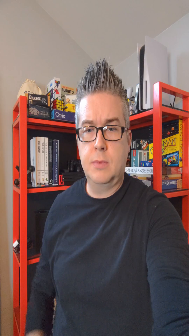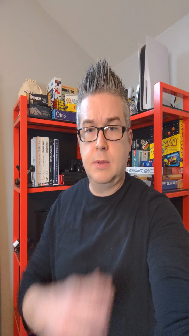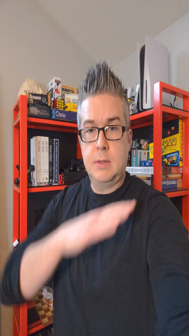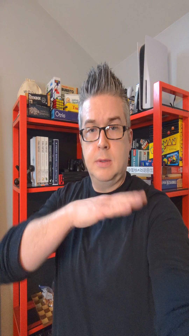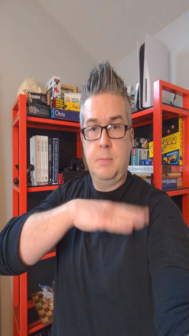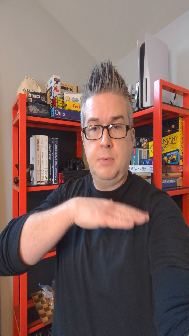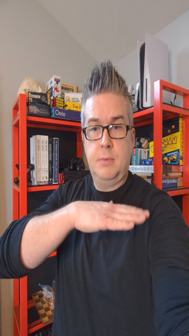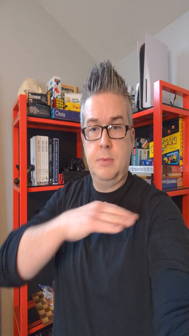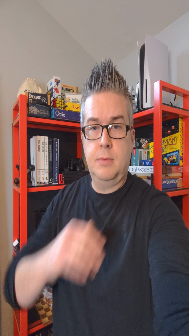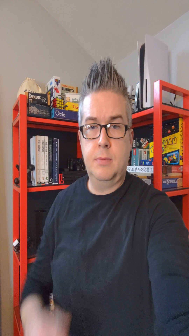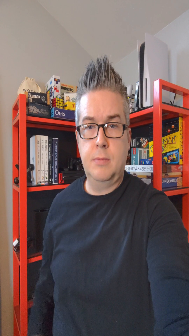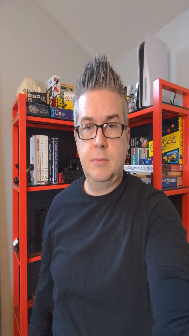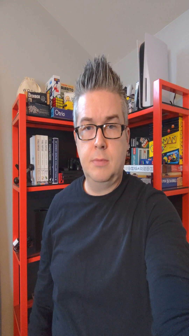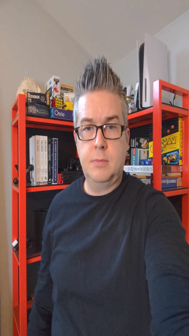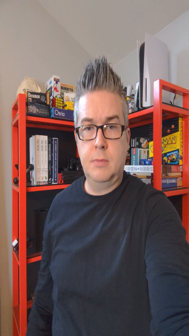table